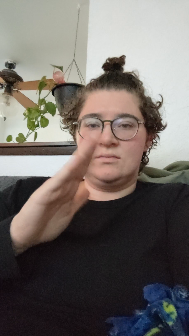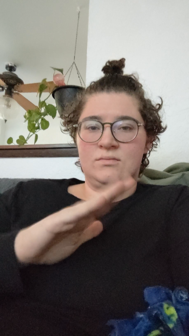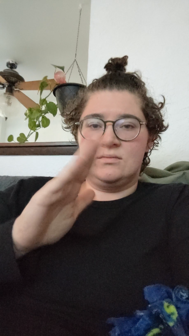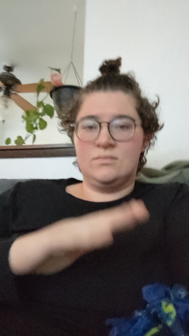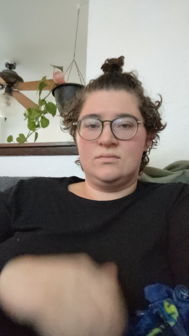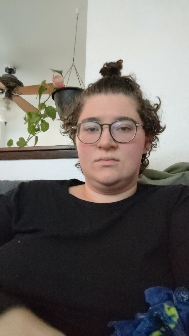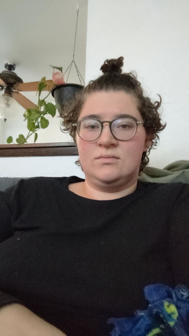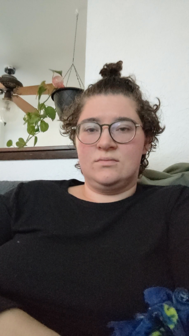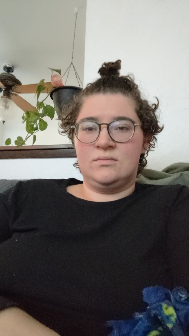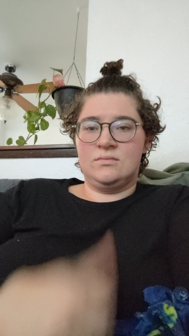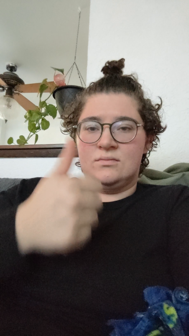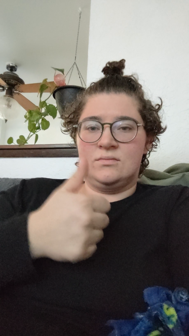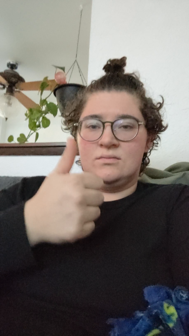help